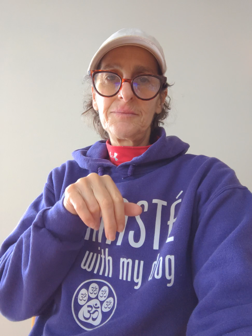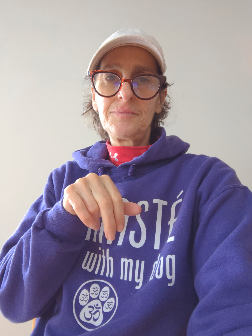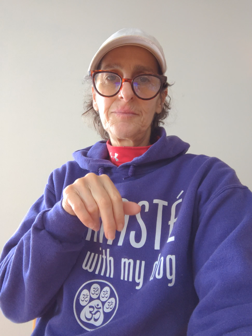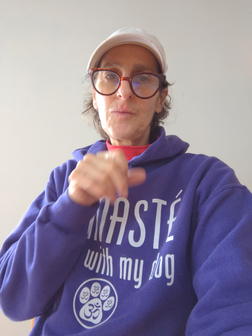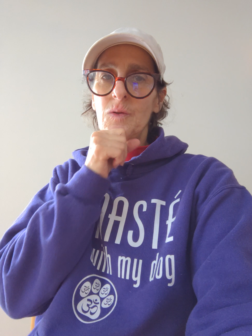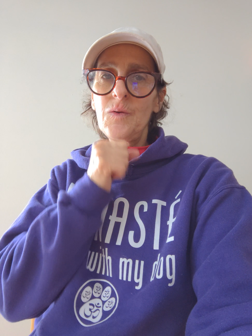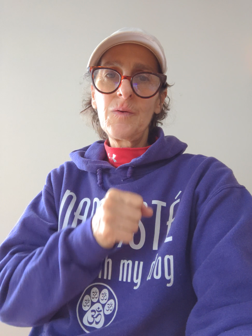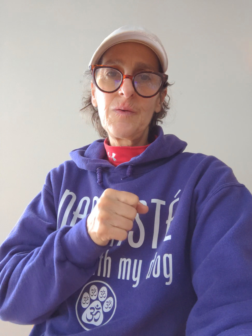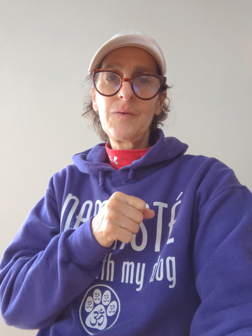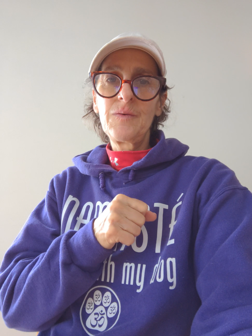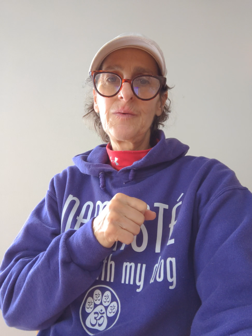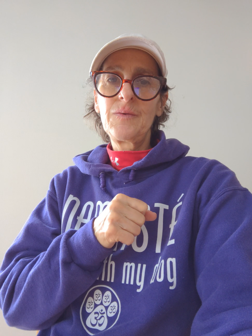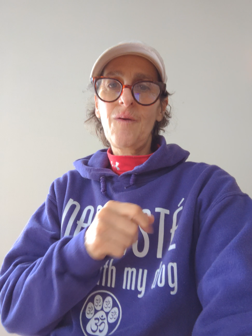old